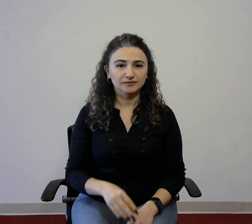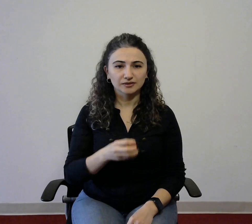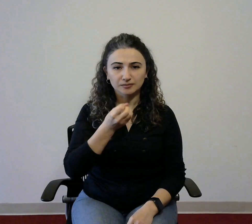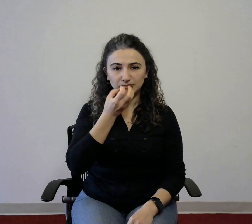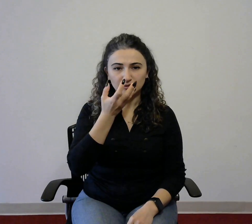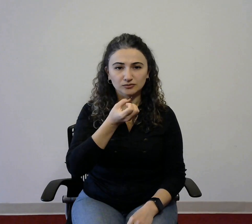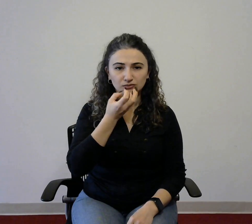bakı